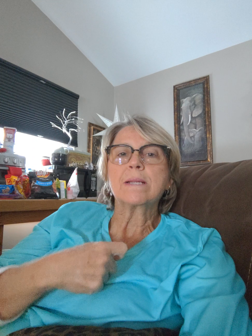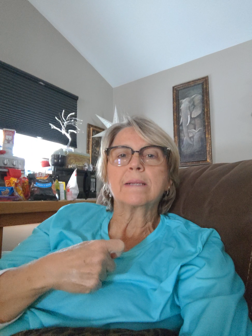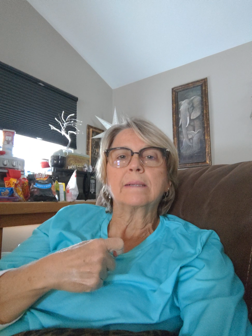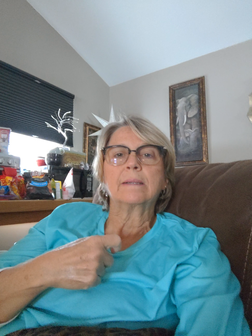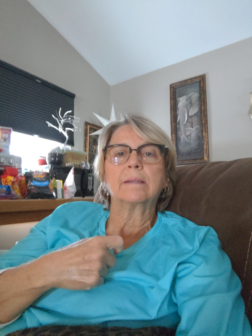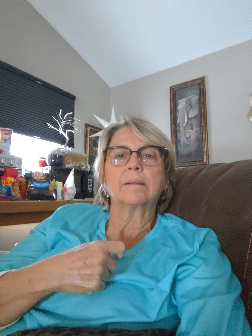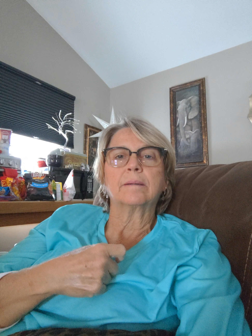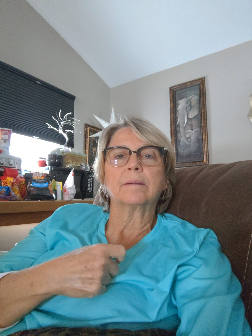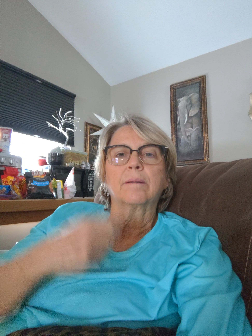red